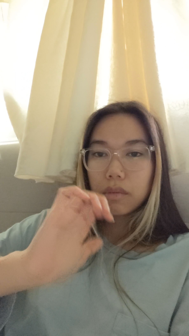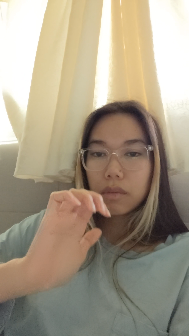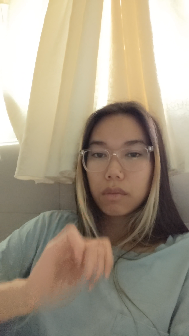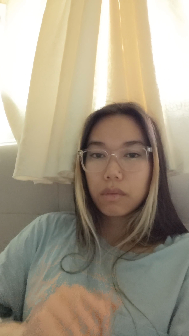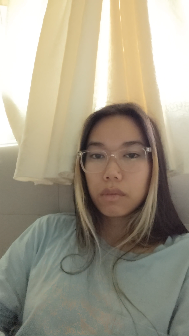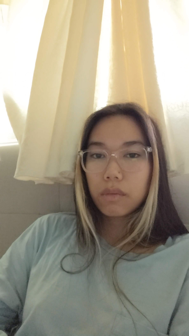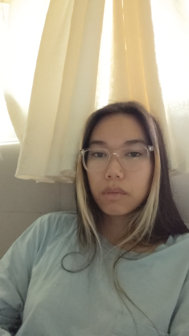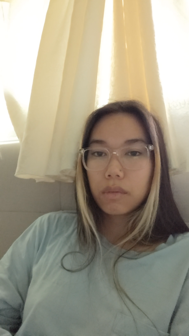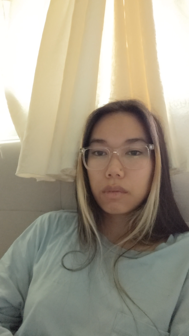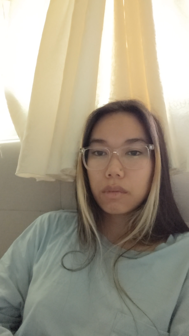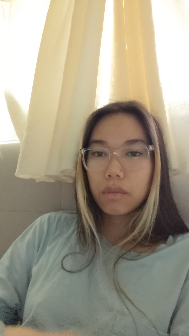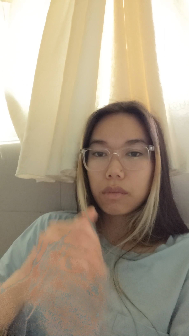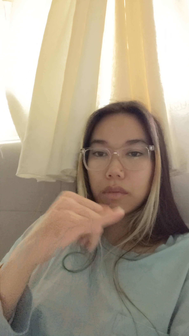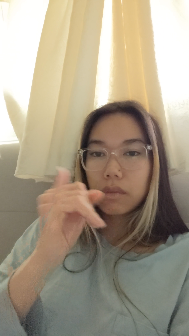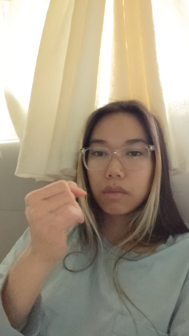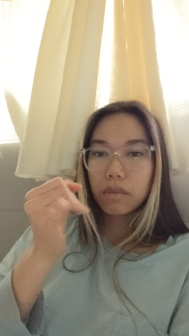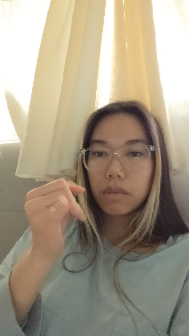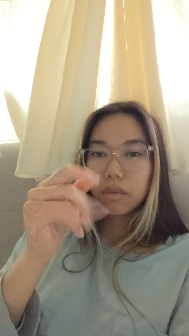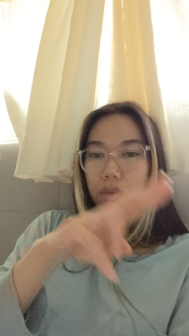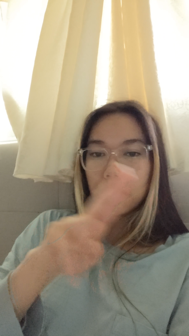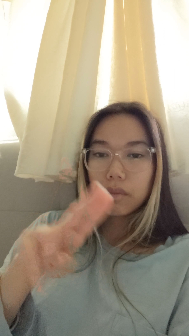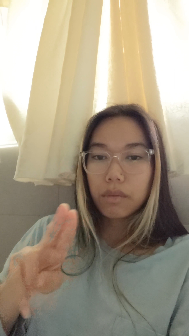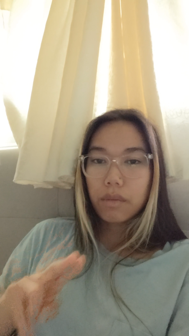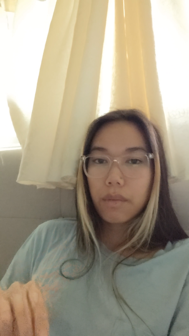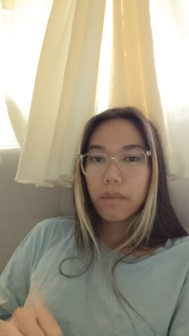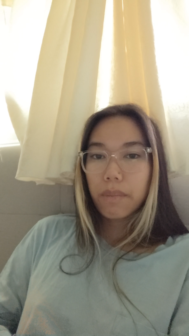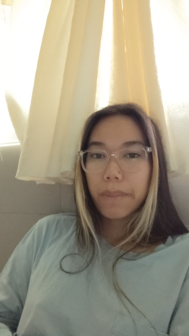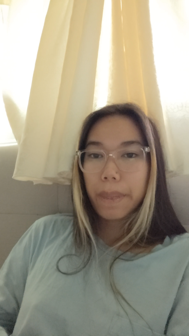jelly